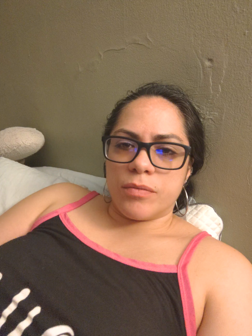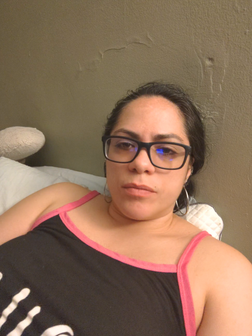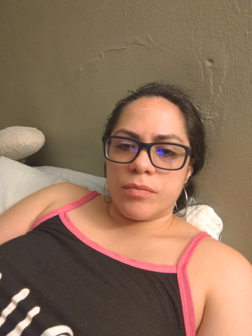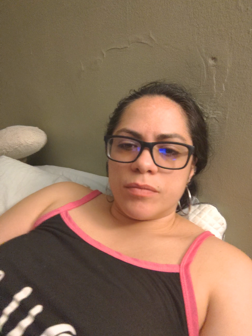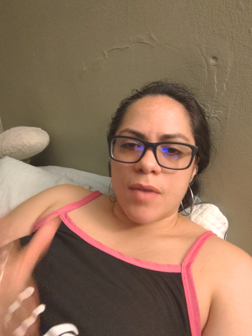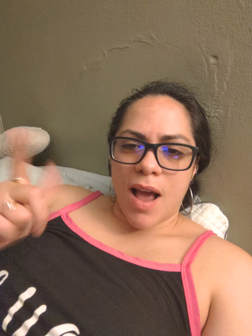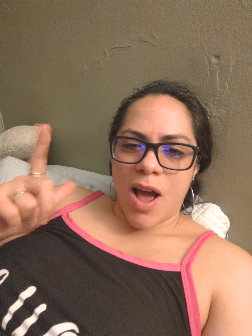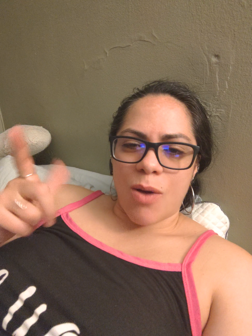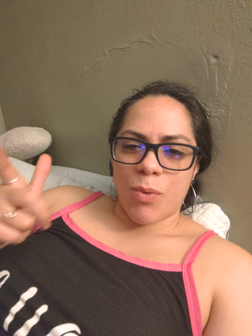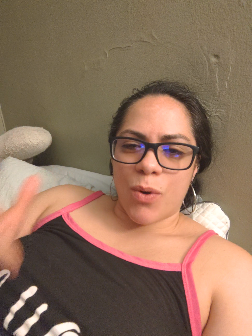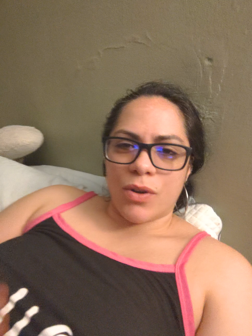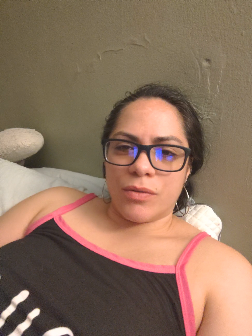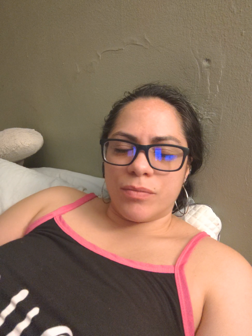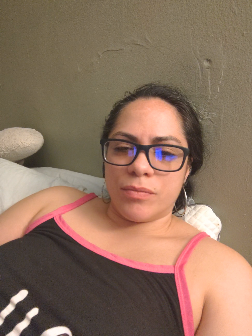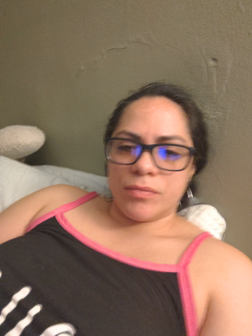cowboy